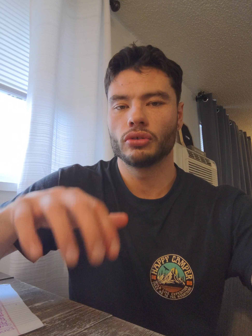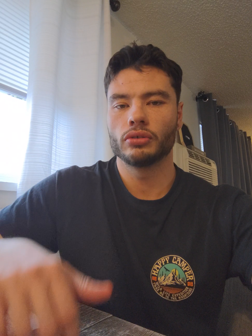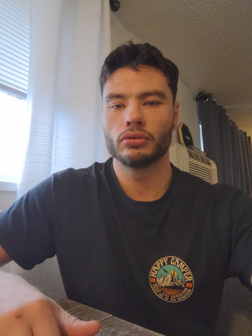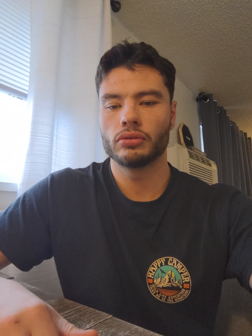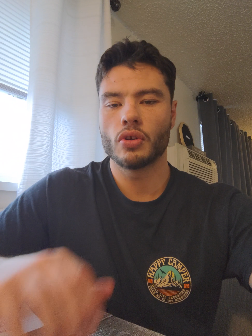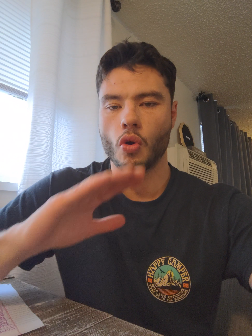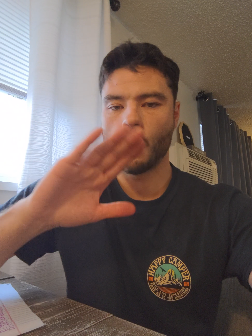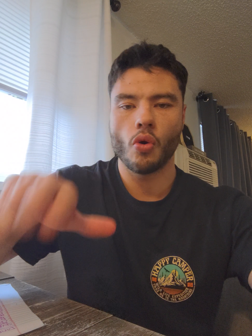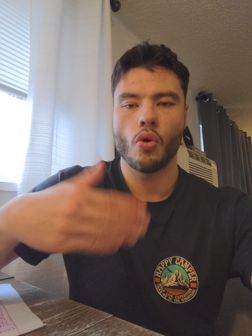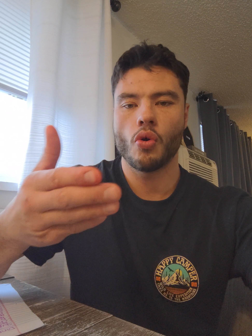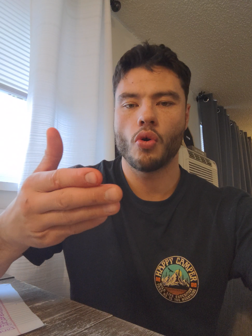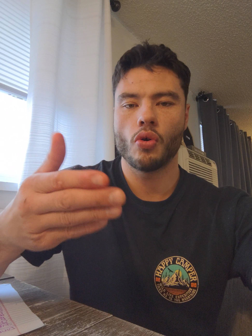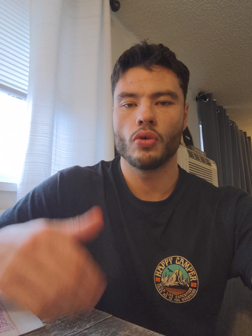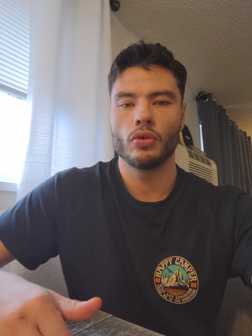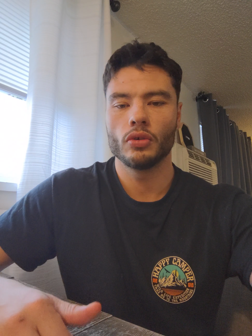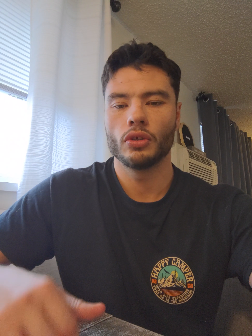all